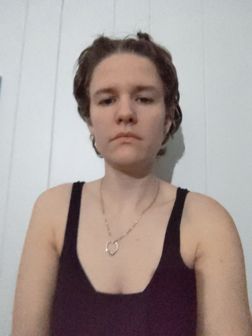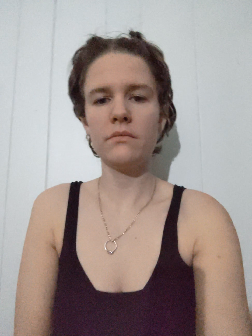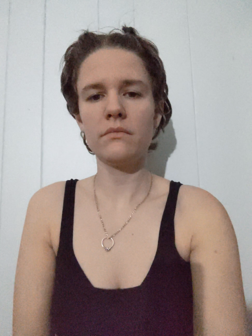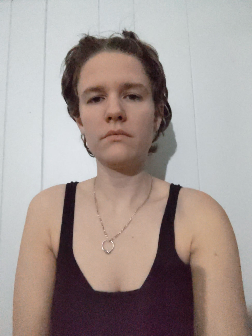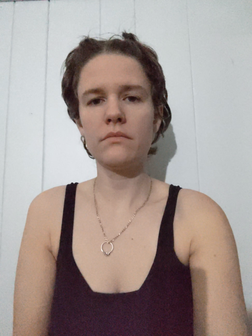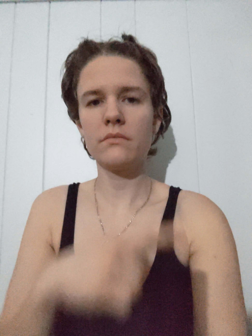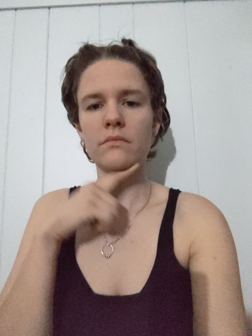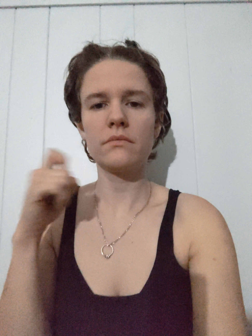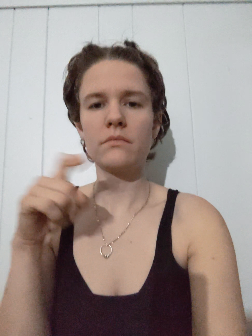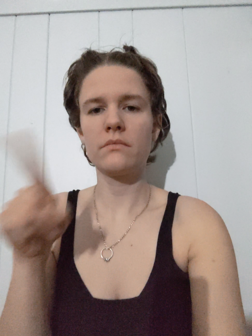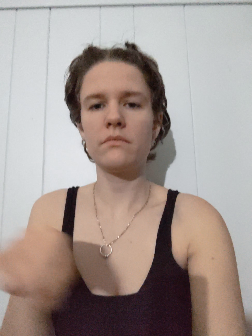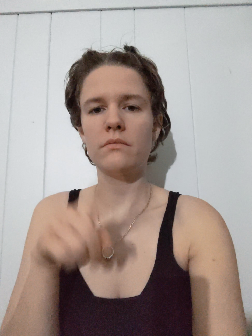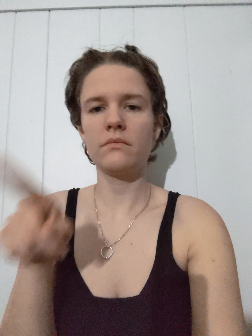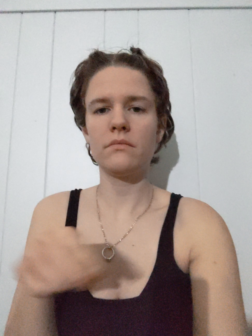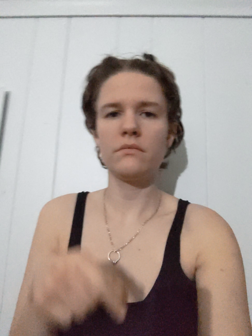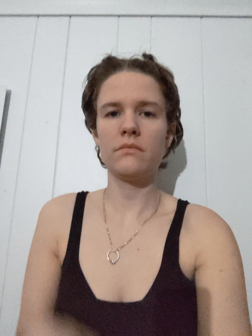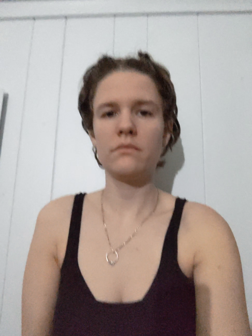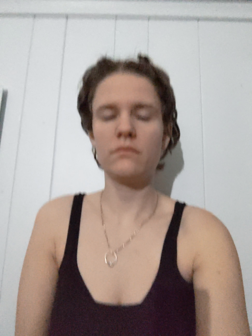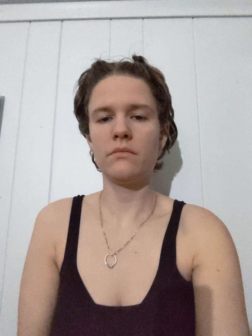dryer